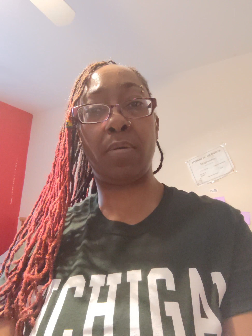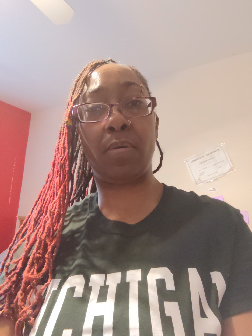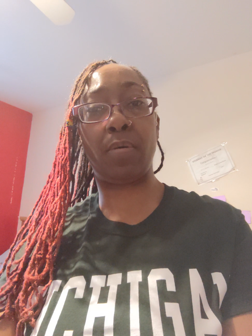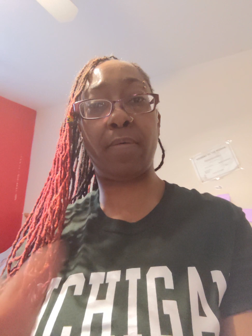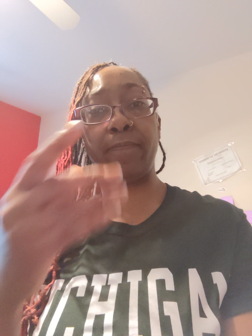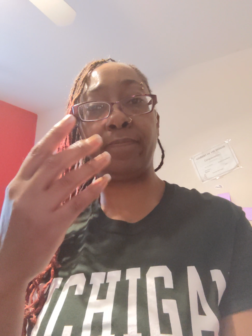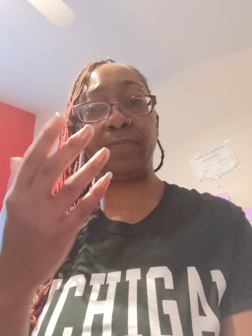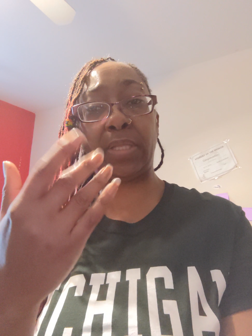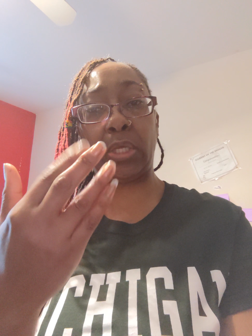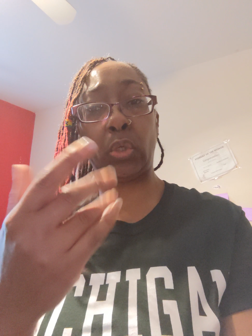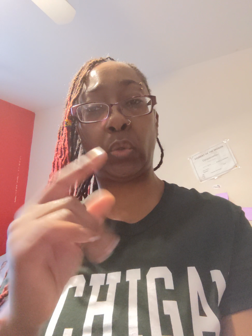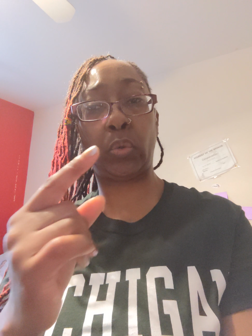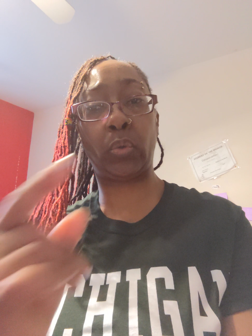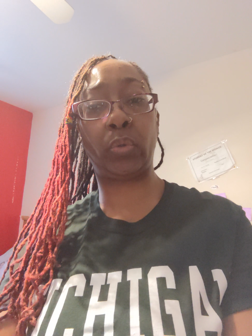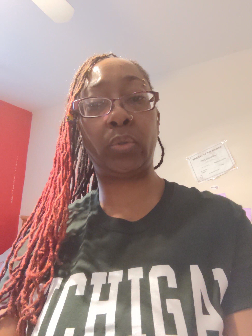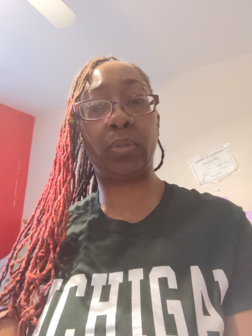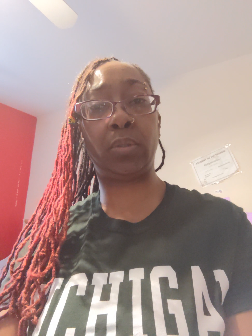finger